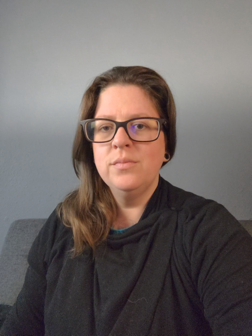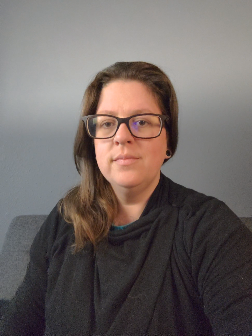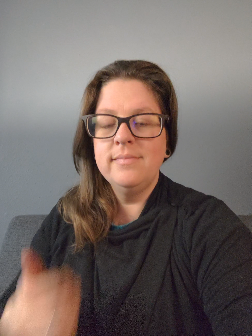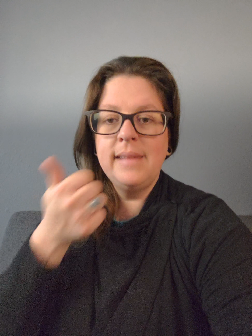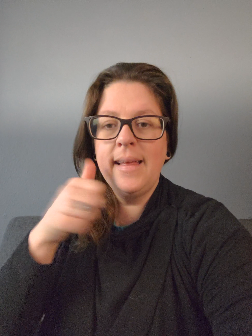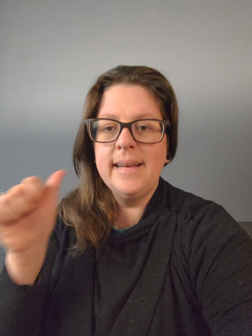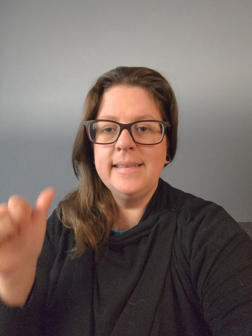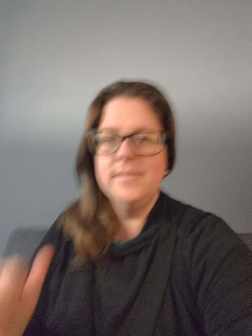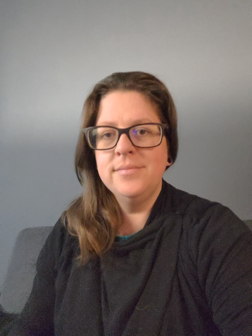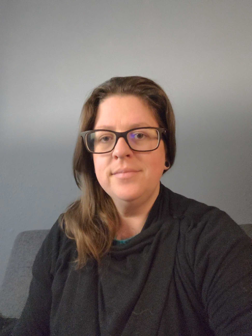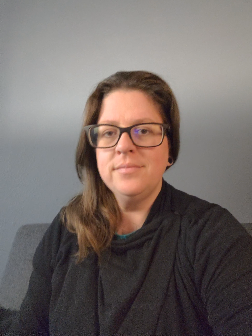any